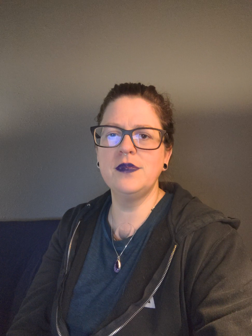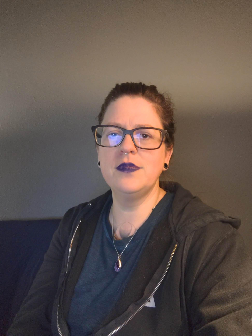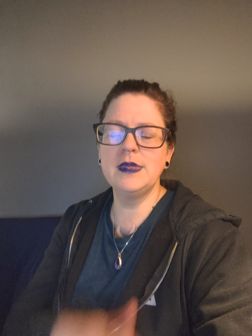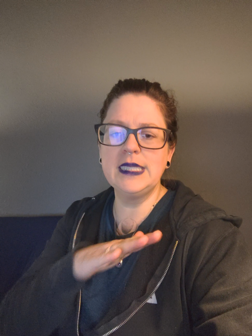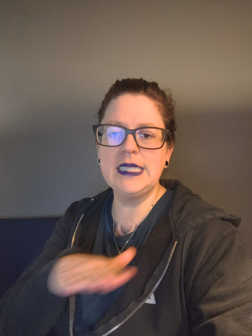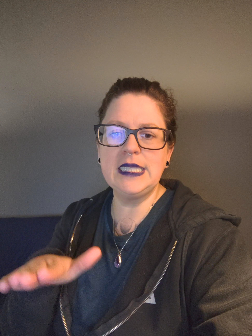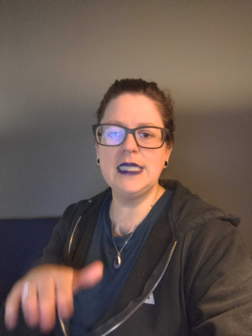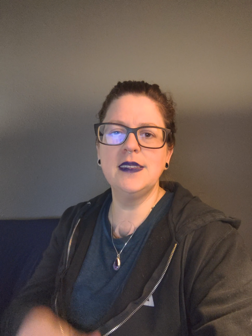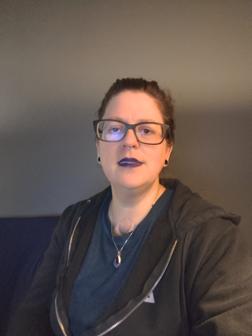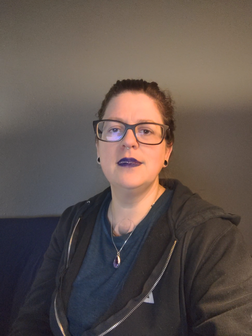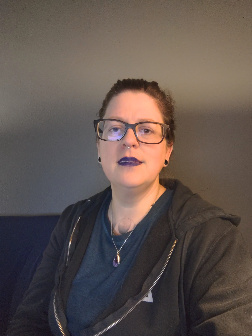clean